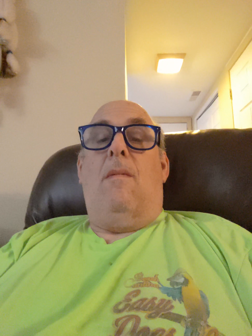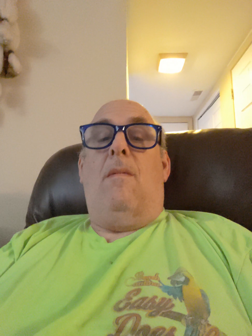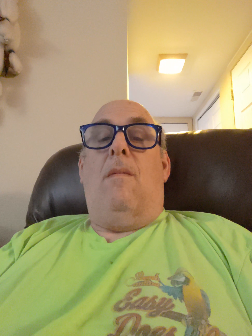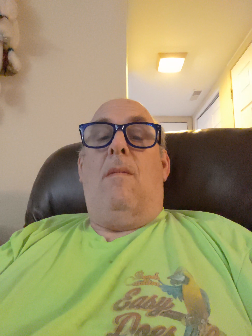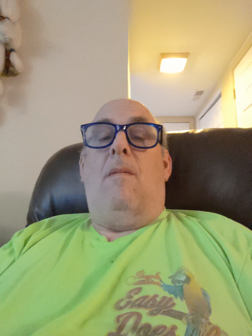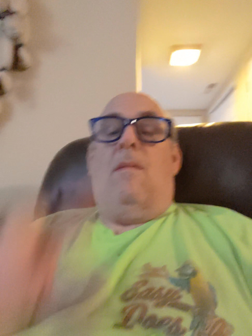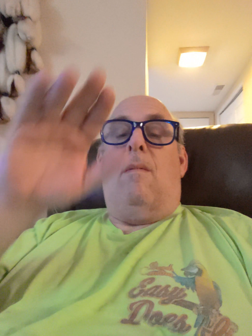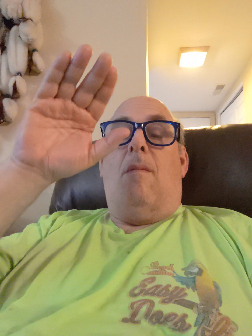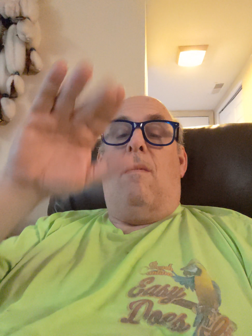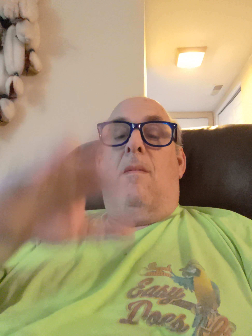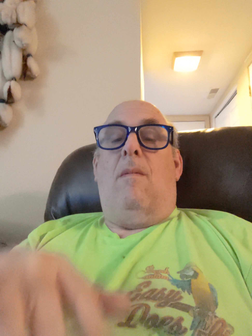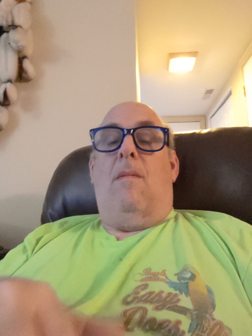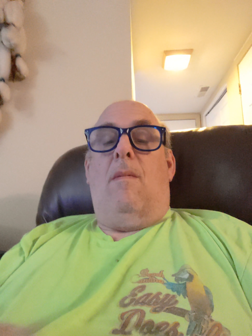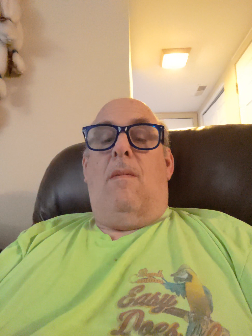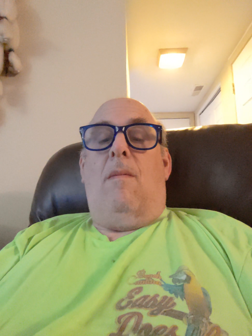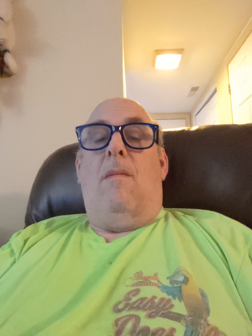rain